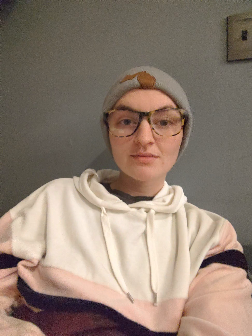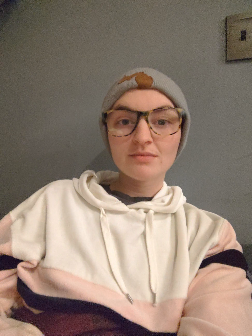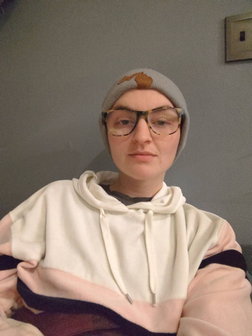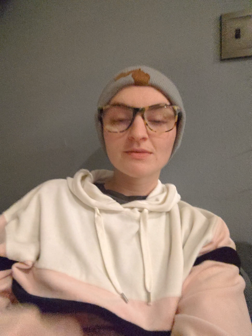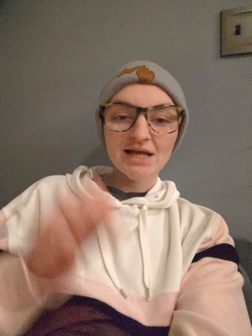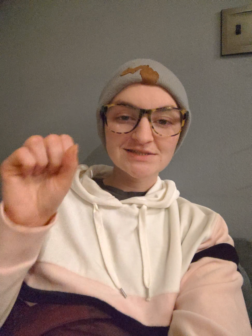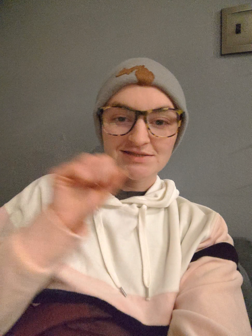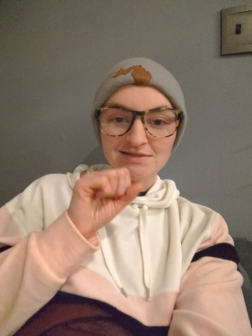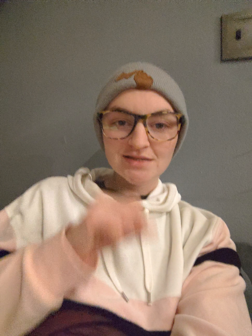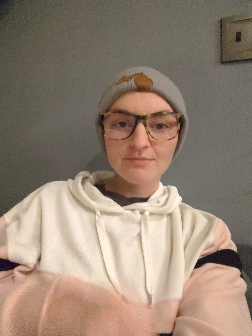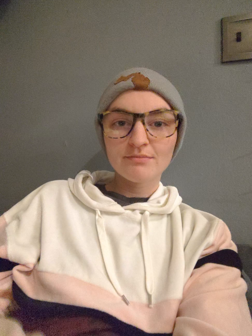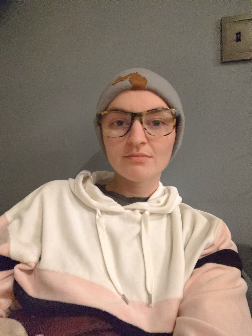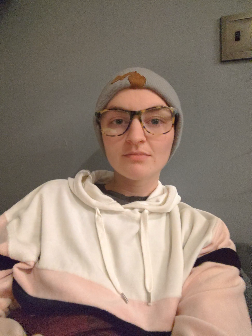carrot